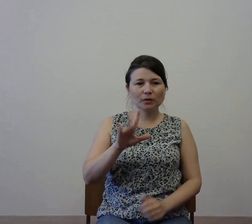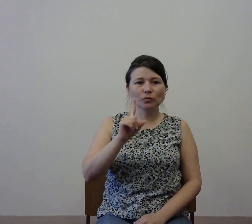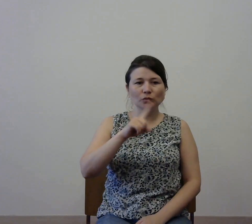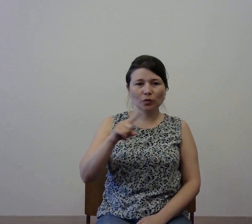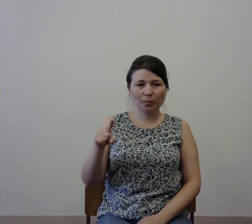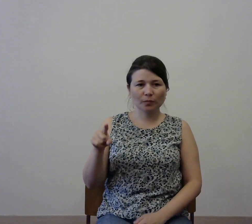saylı